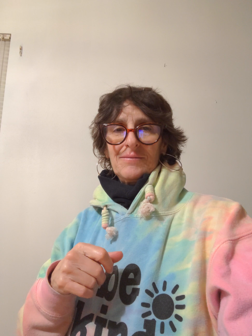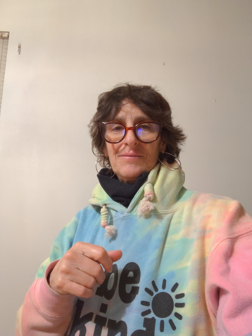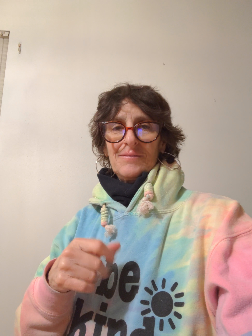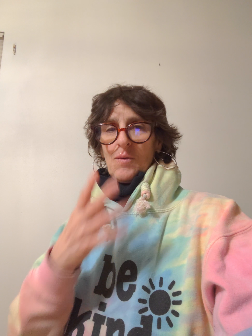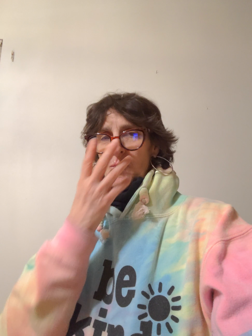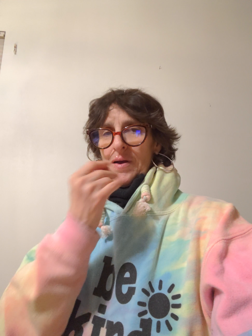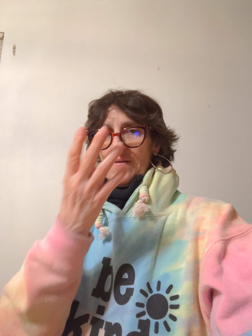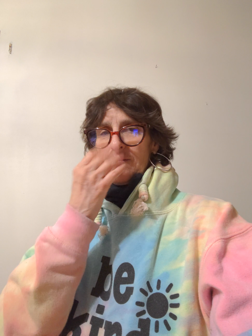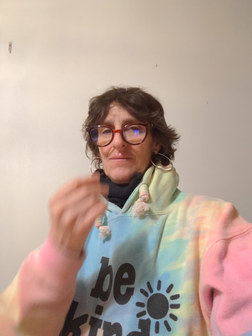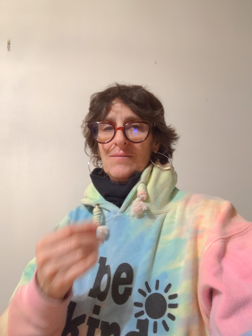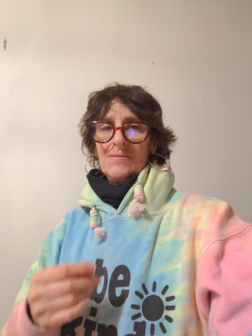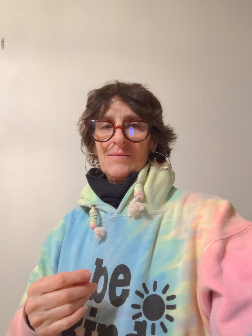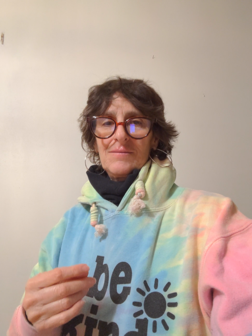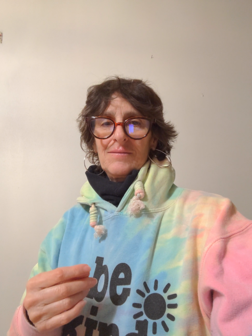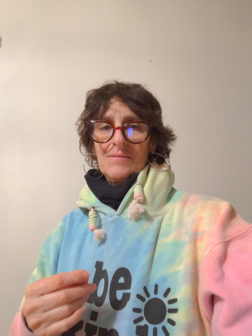wolf